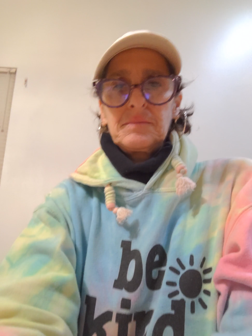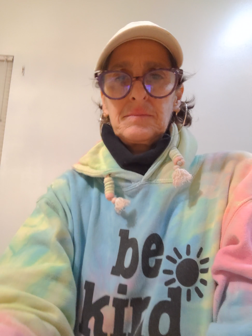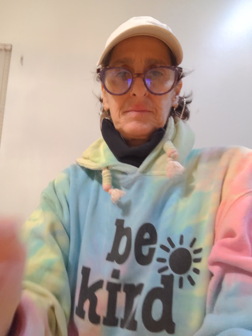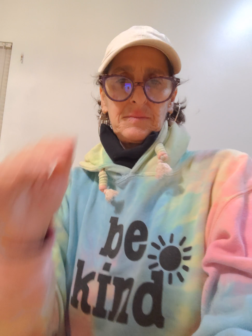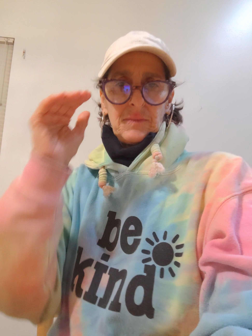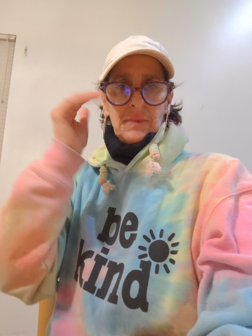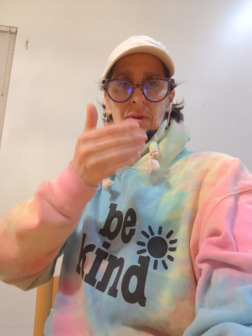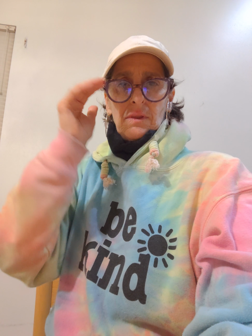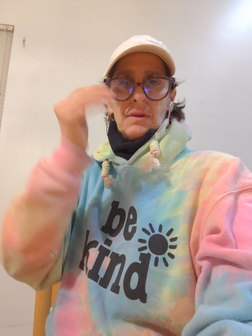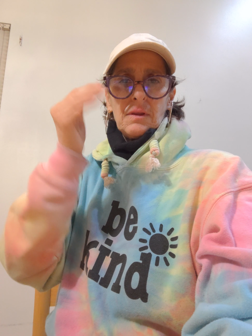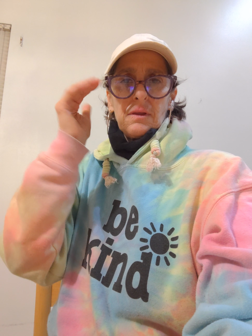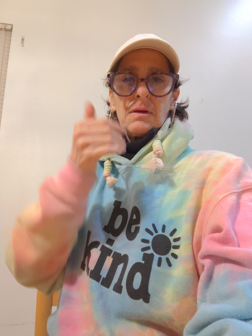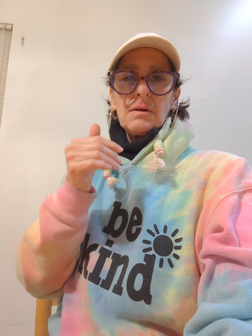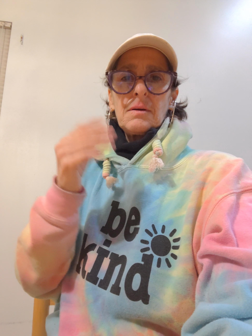sleepy